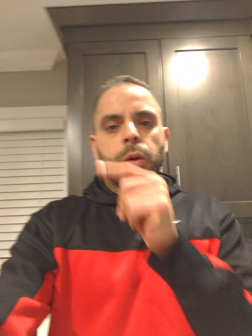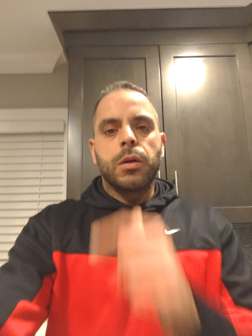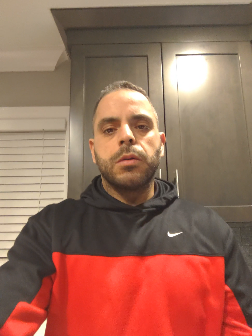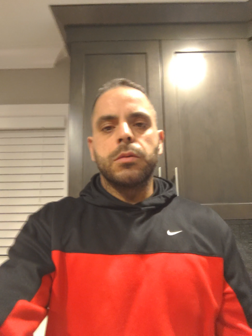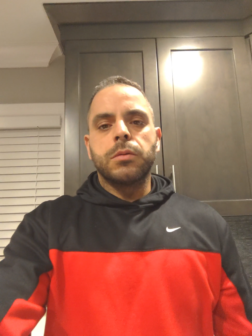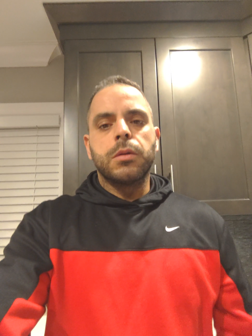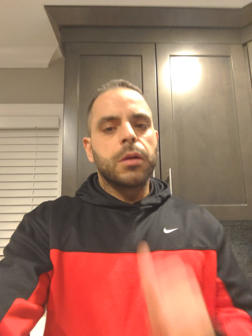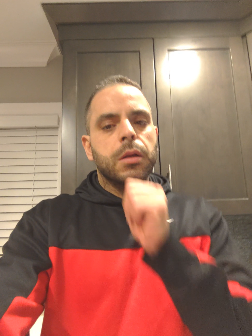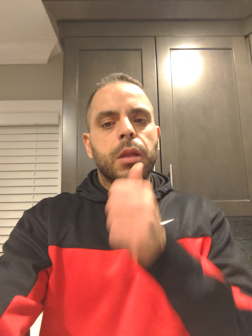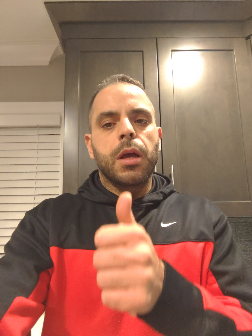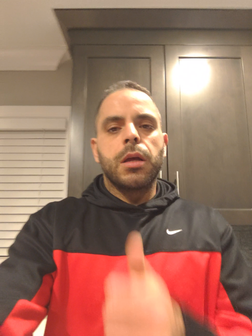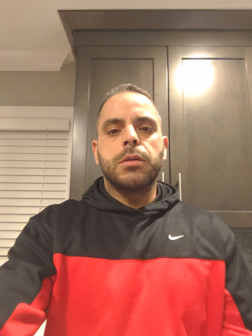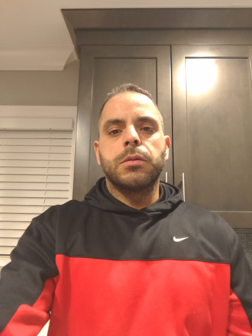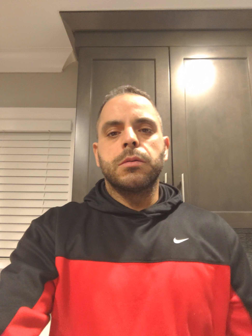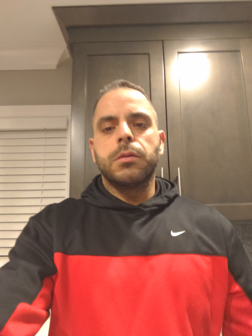not